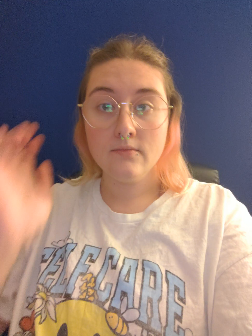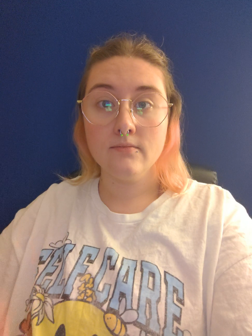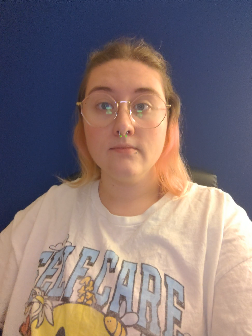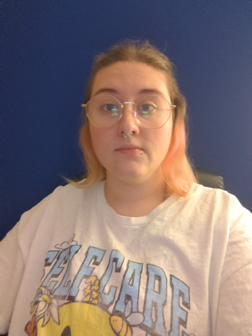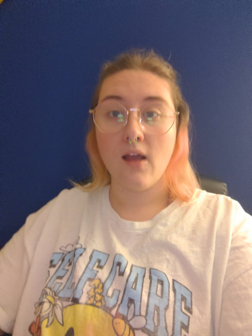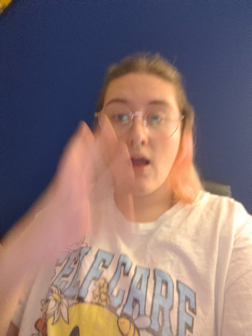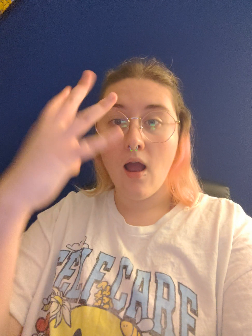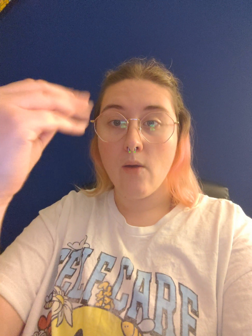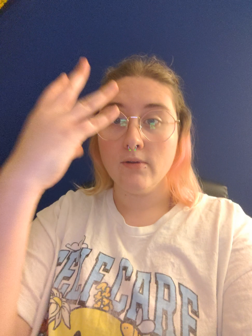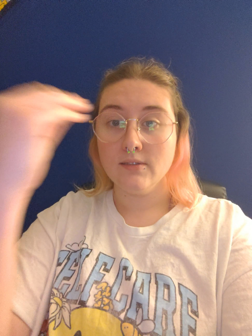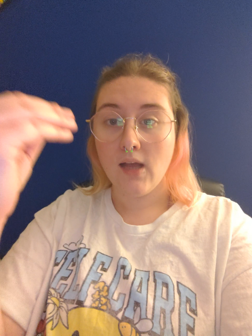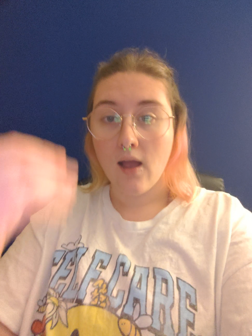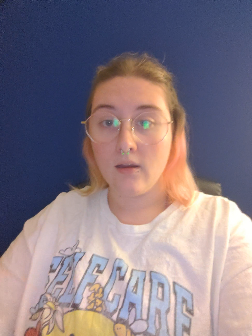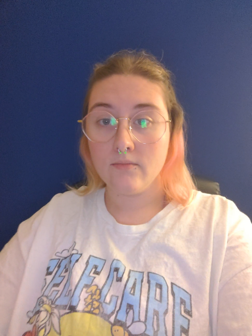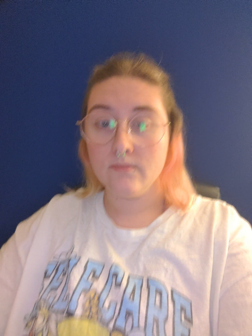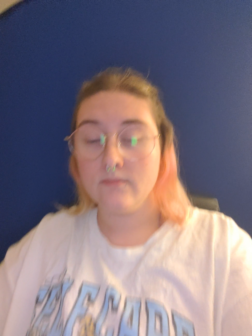outside